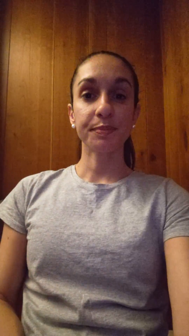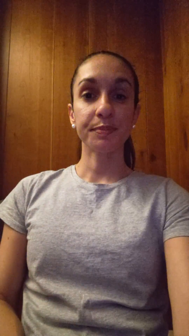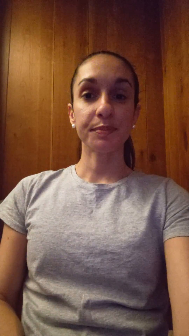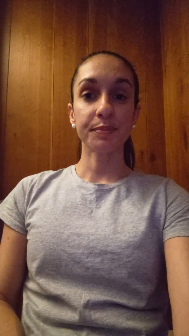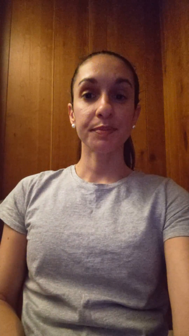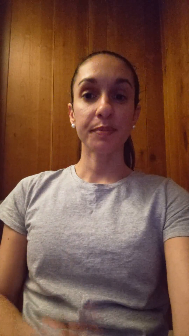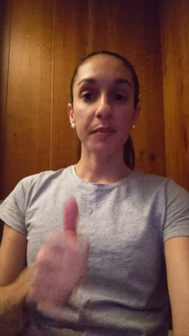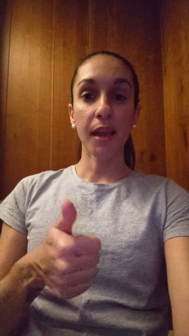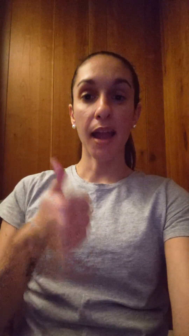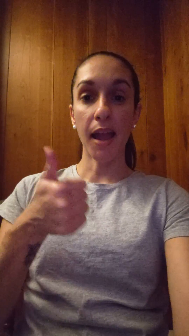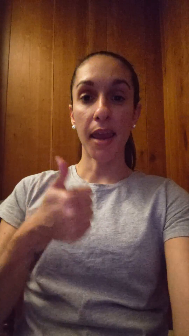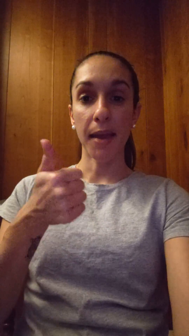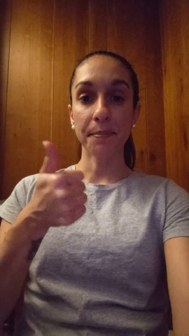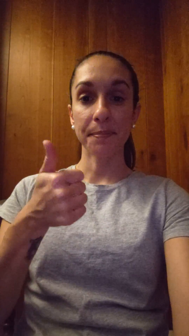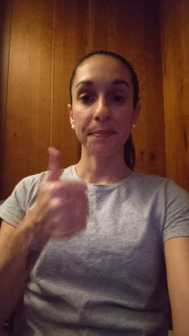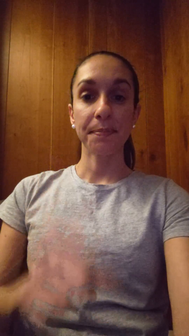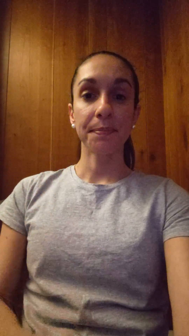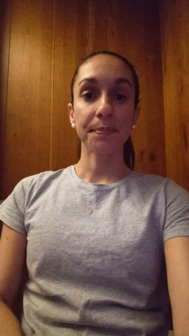help